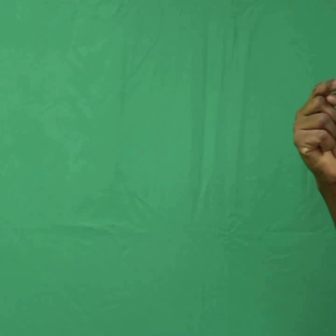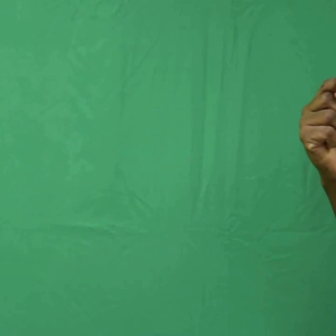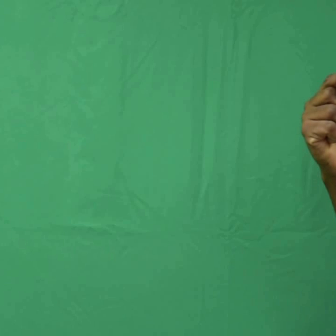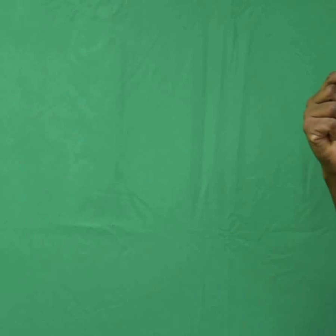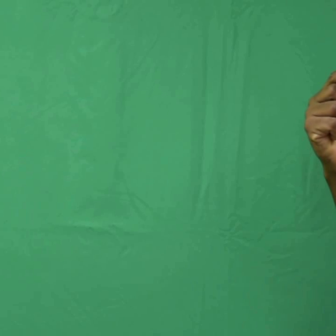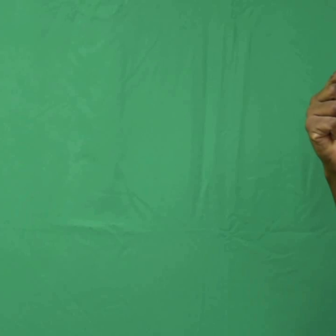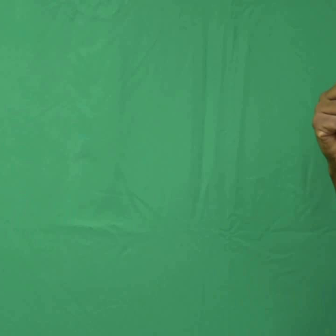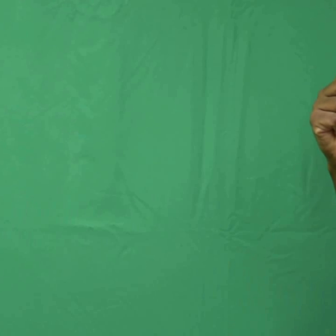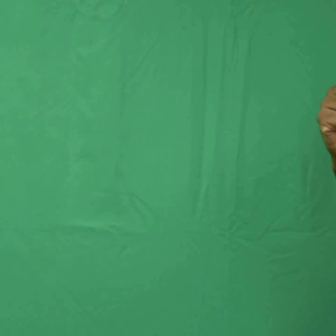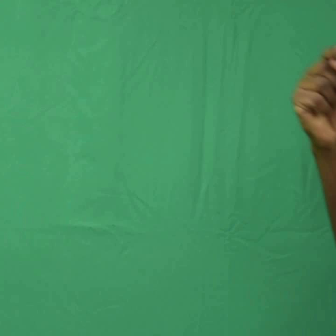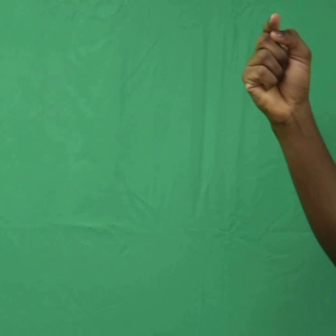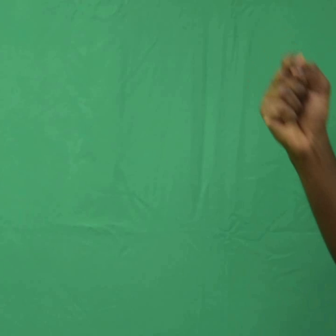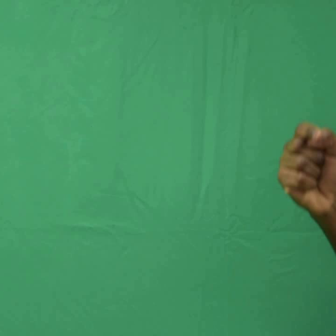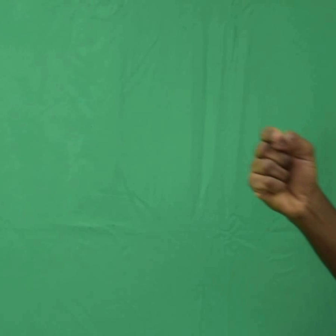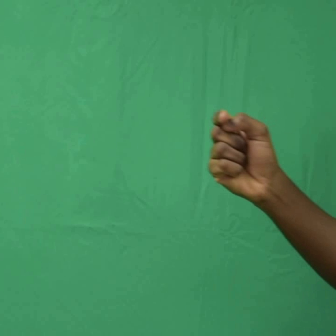Z